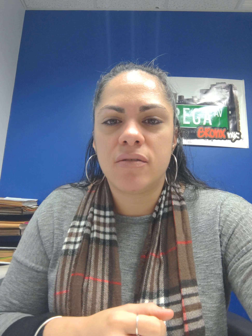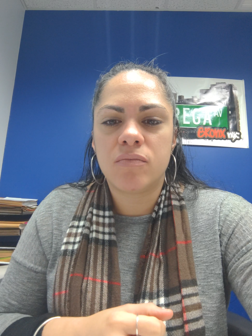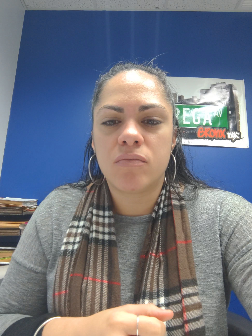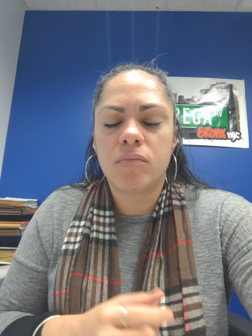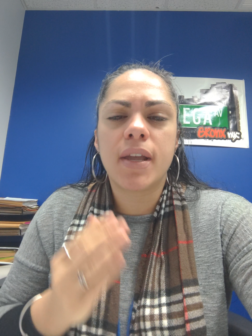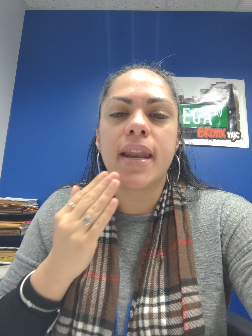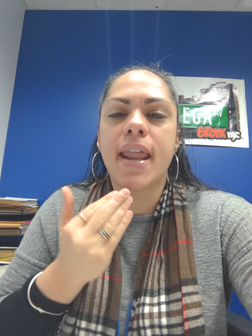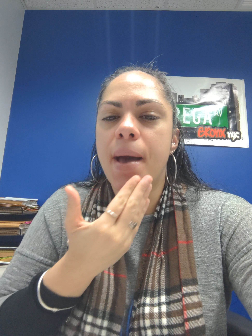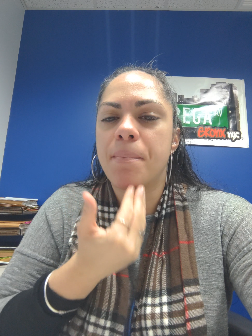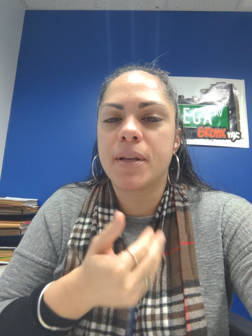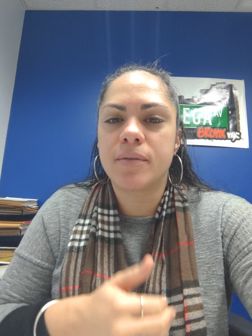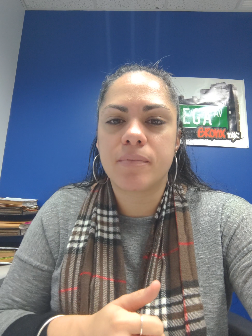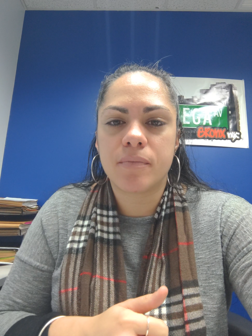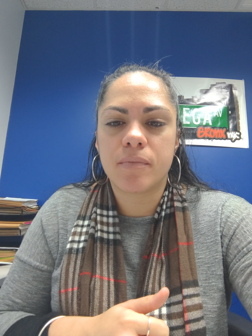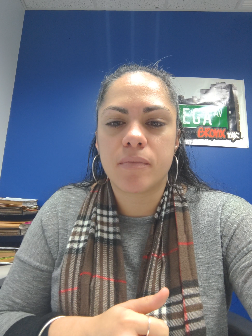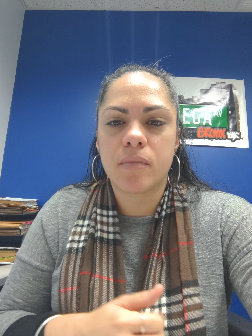napkin